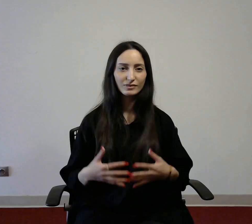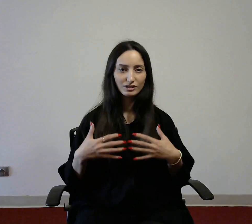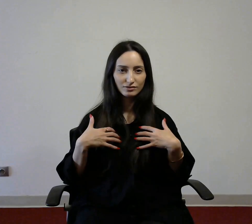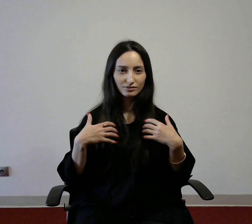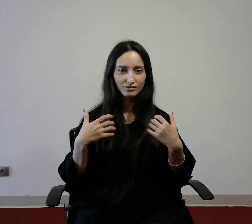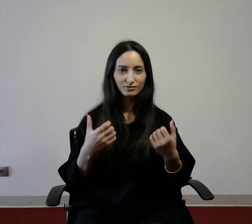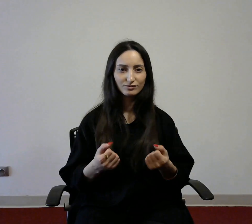sağlam